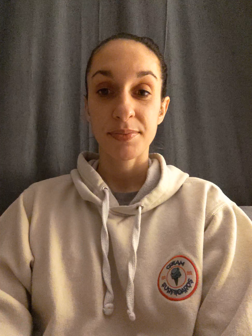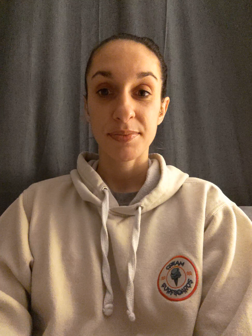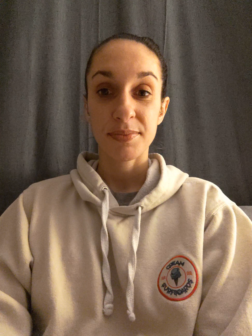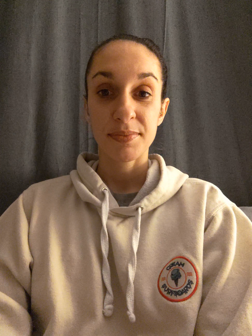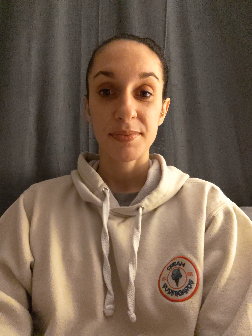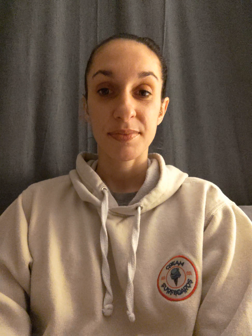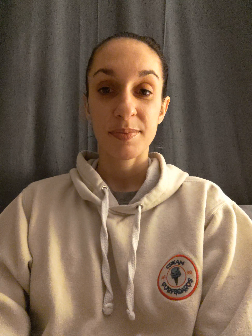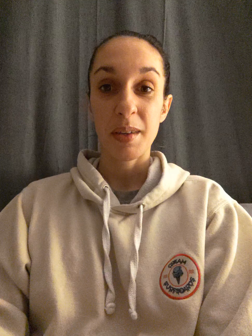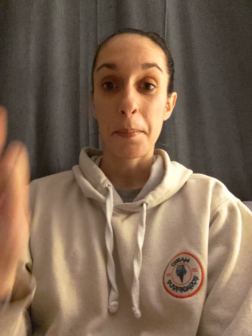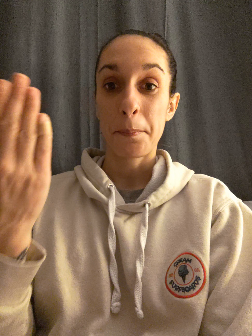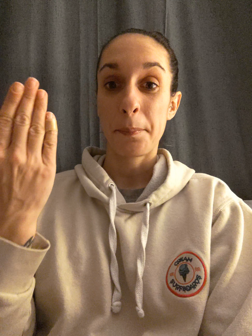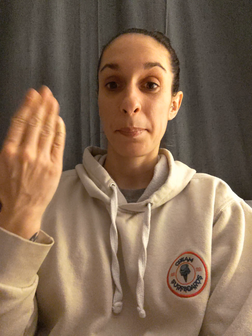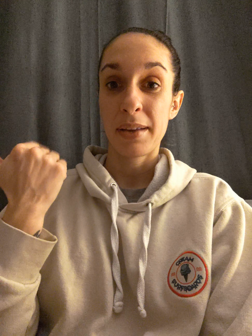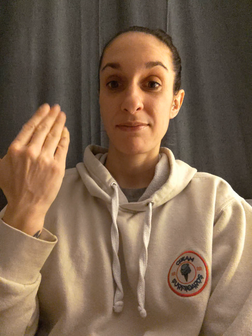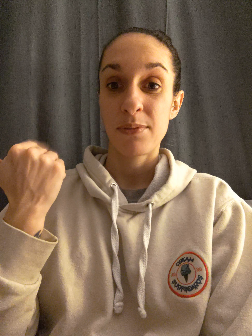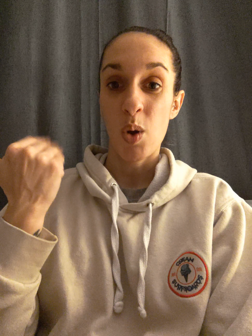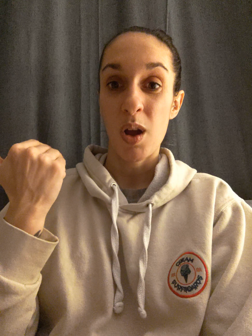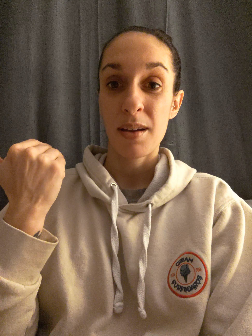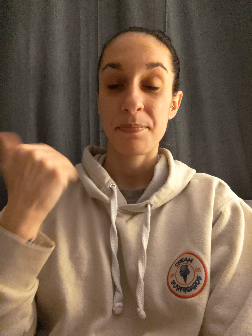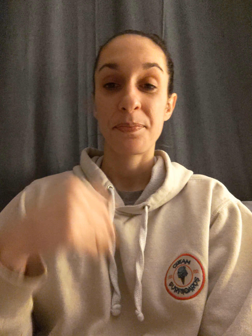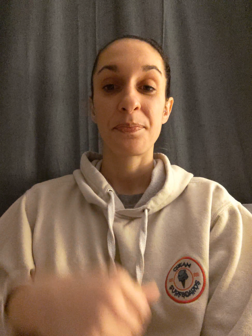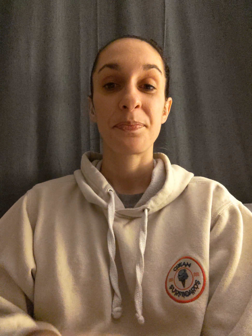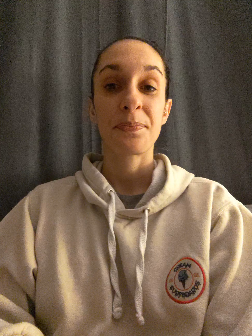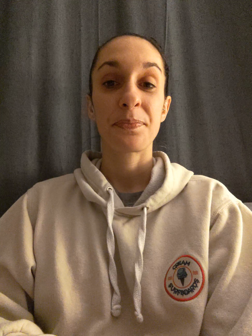before